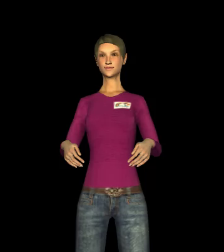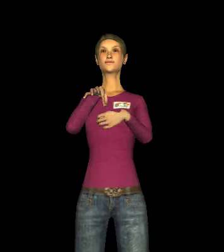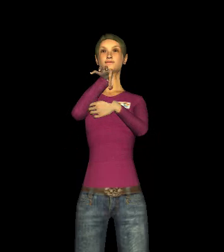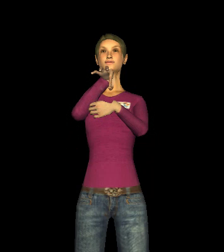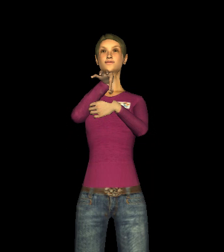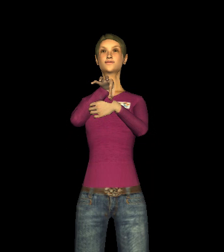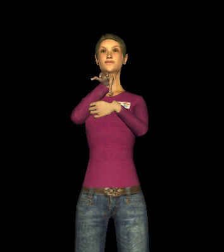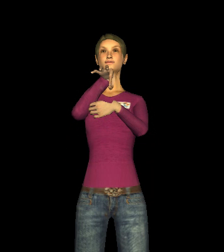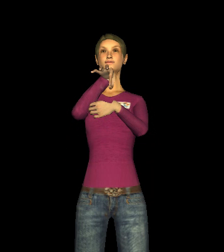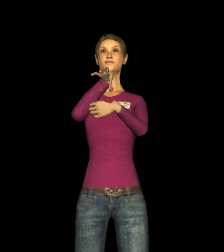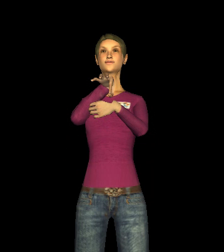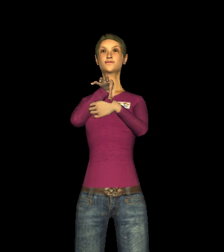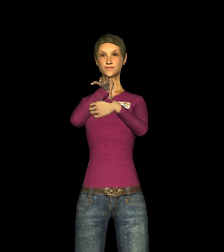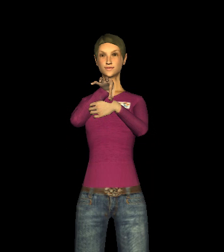شاي